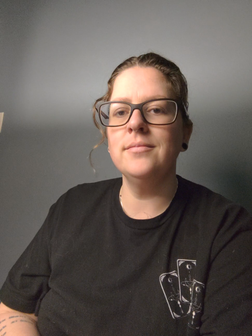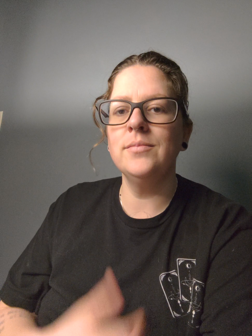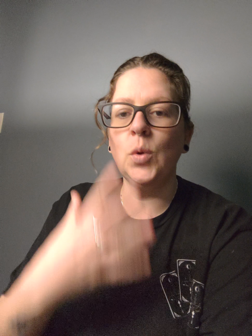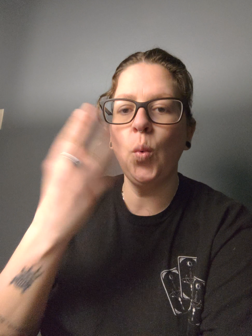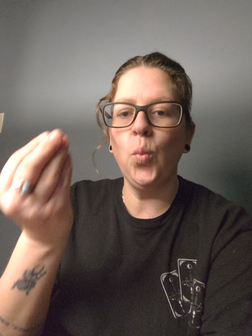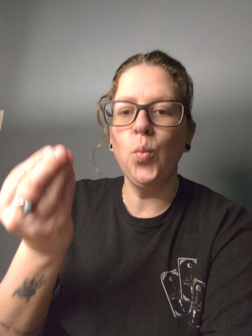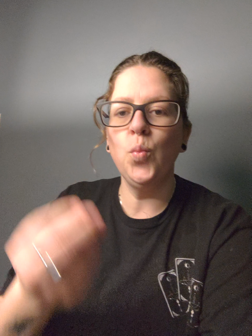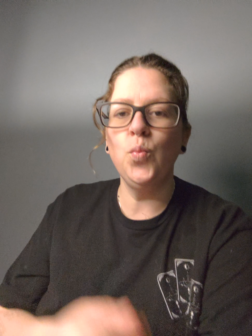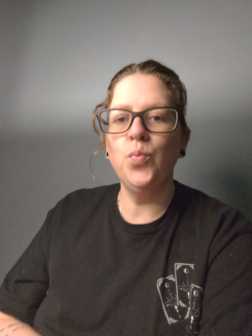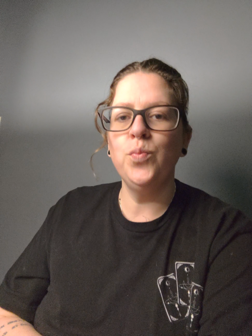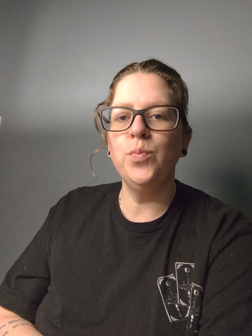go